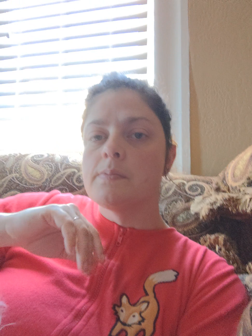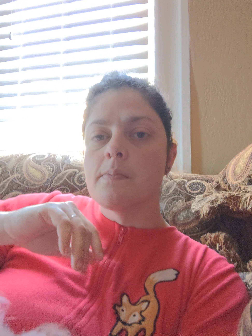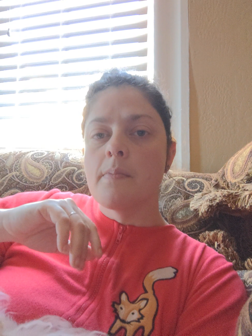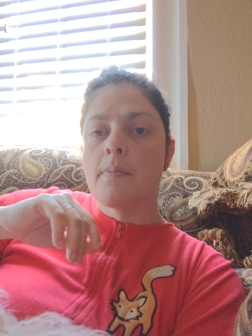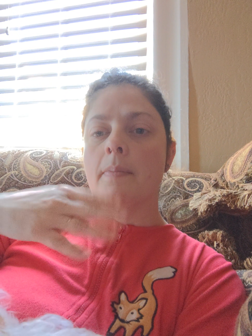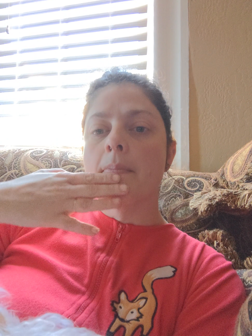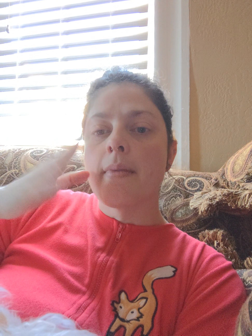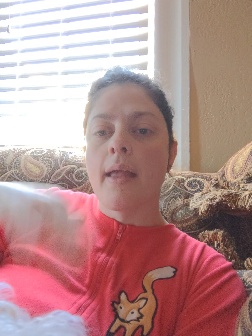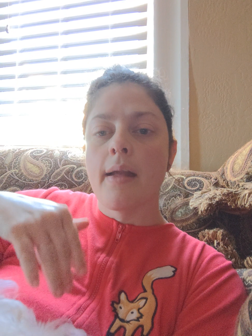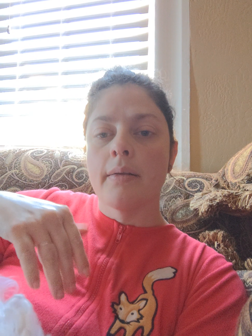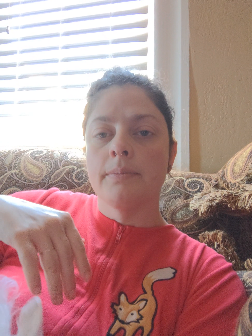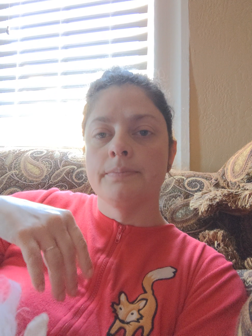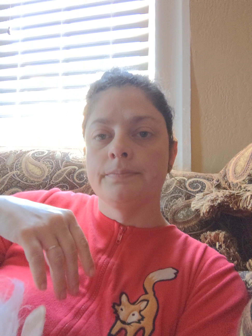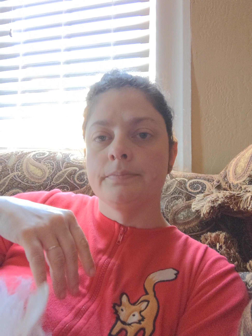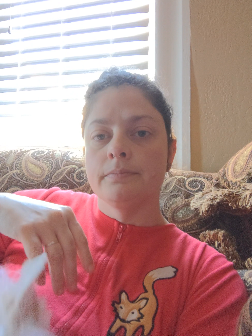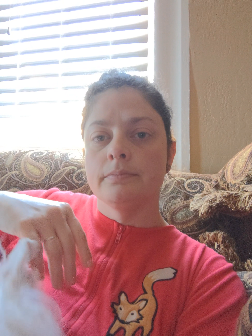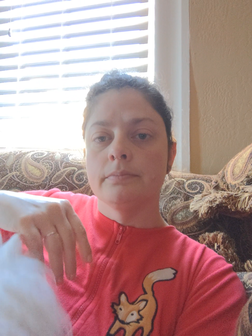bad